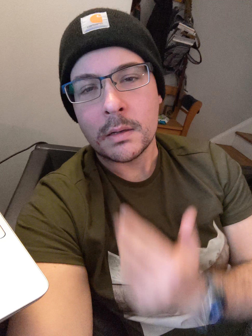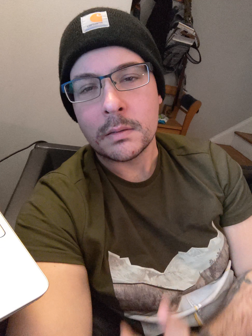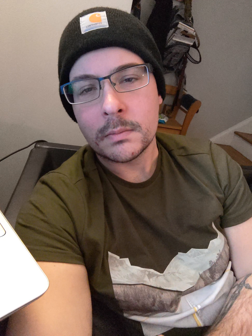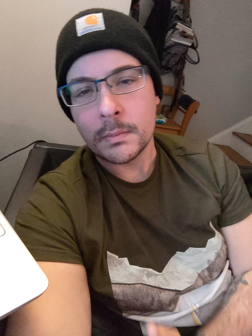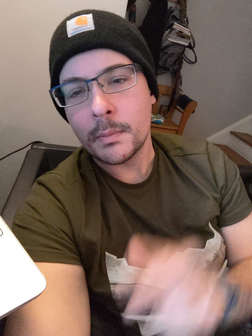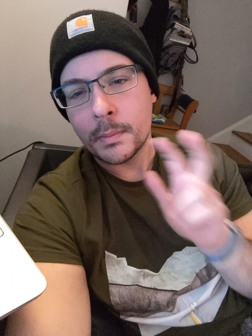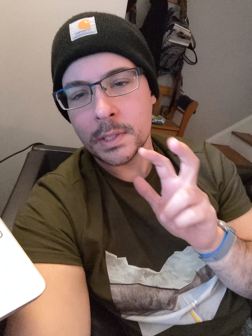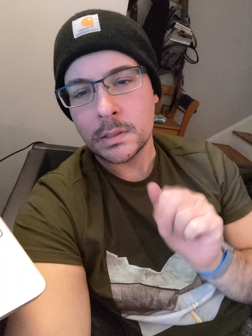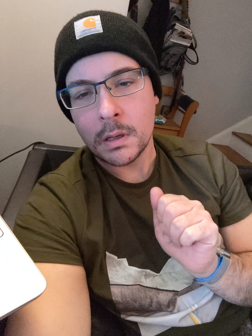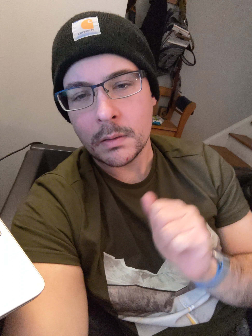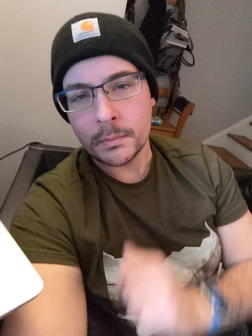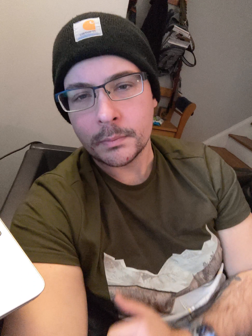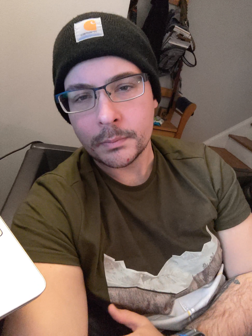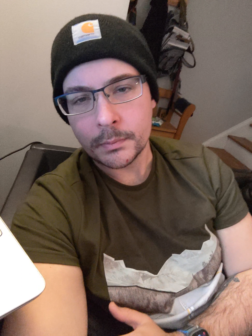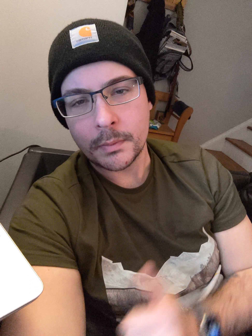pizza